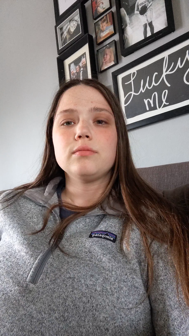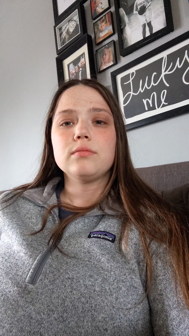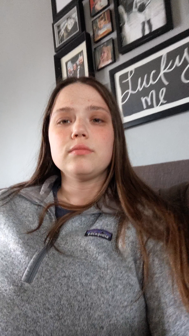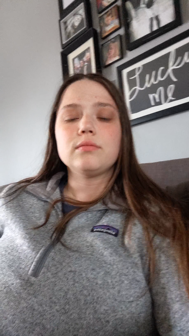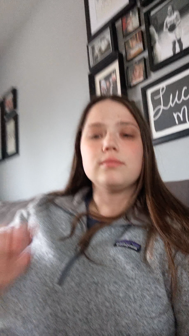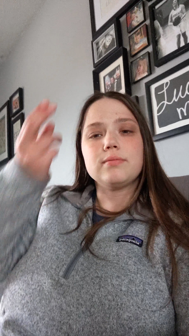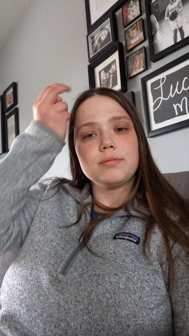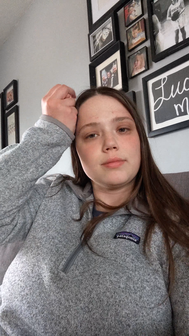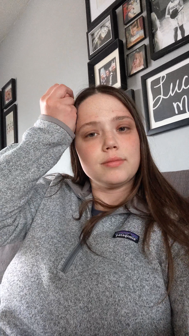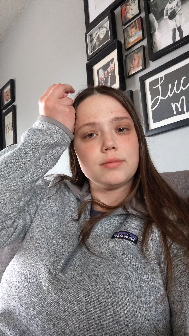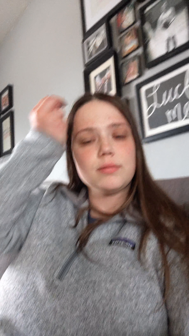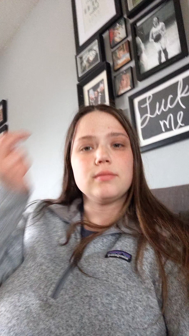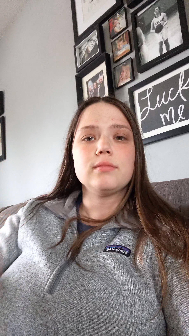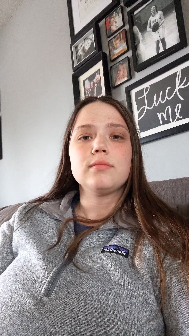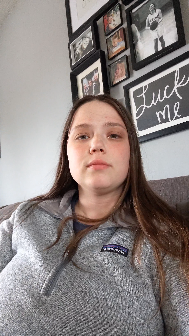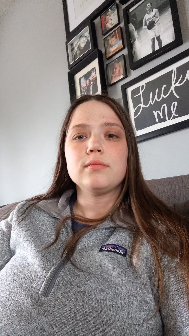bunny